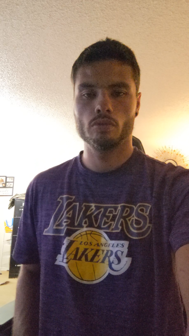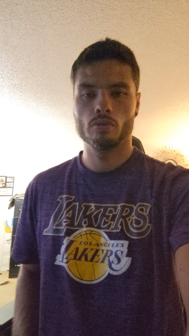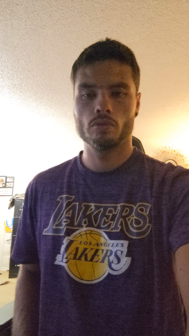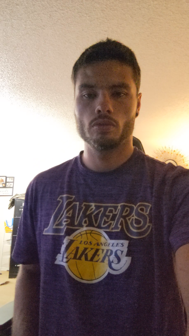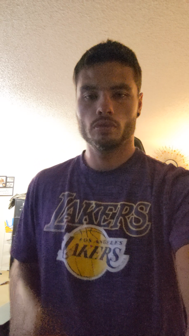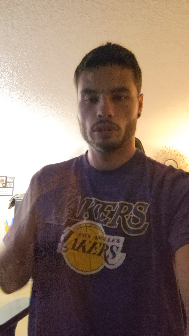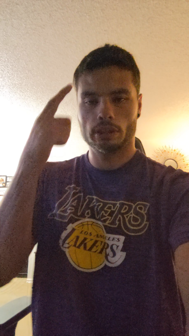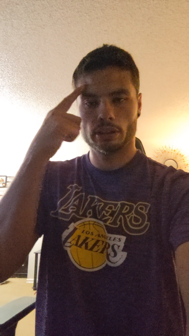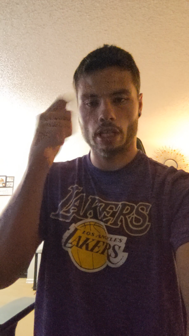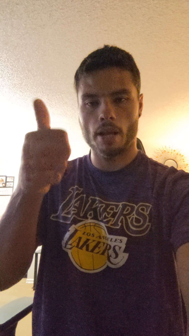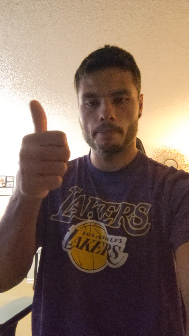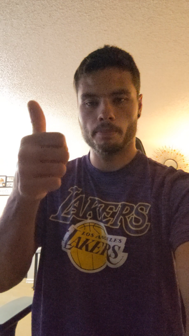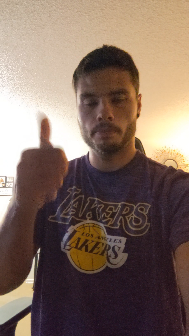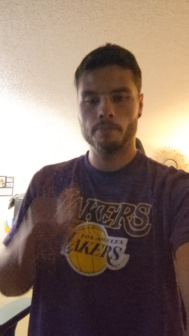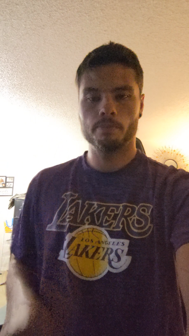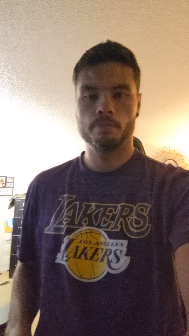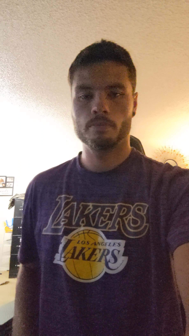dime